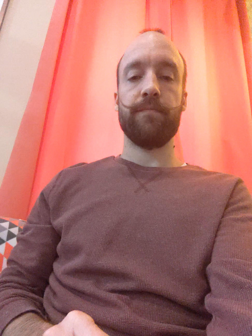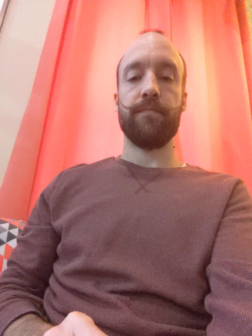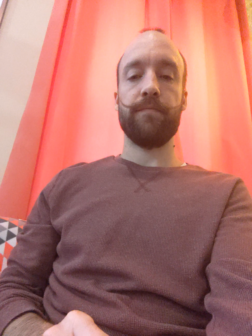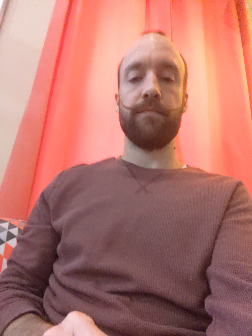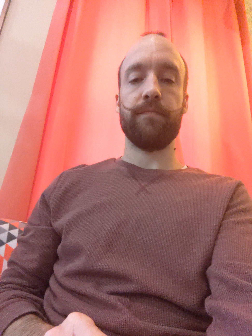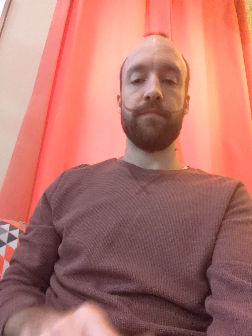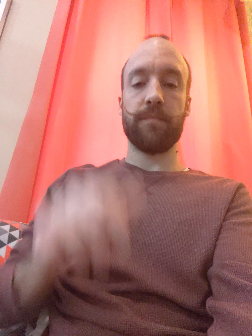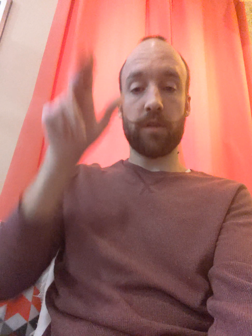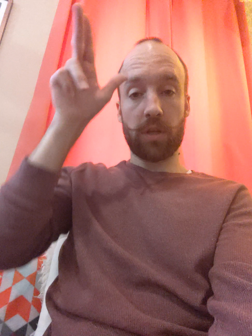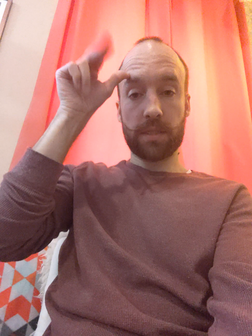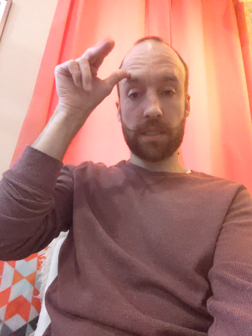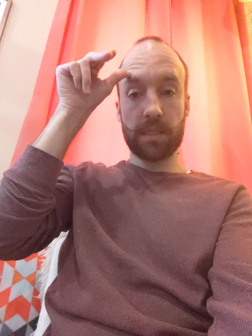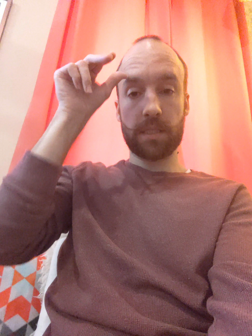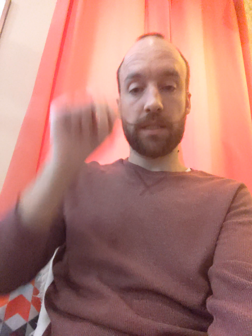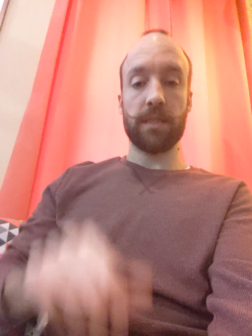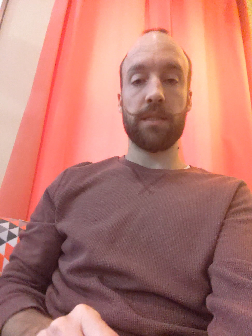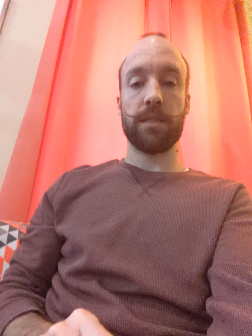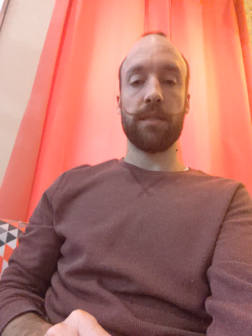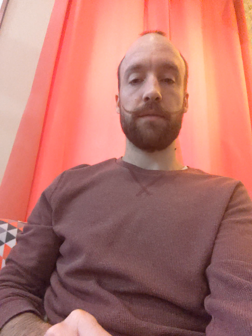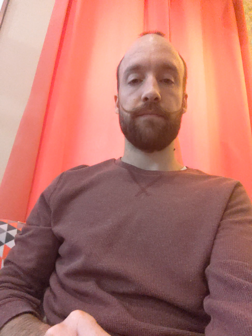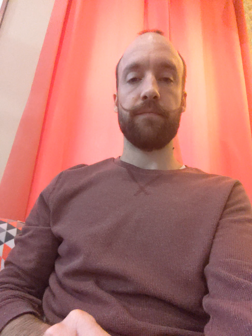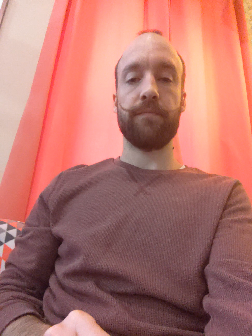horse